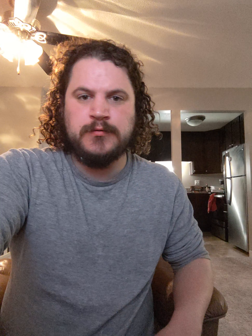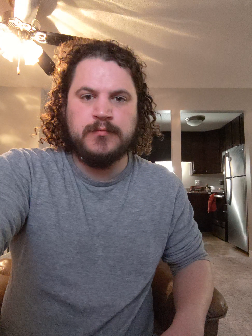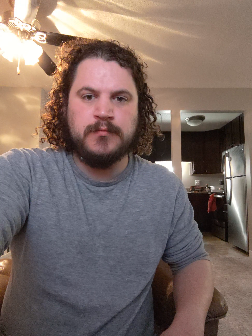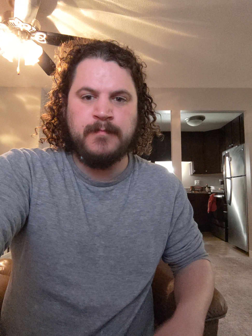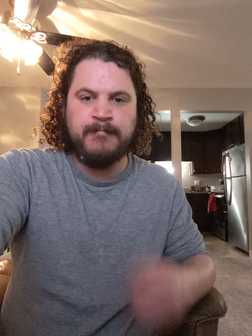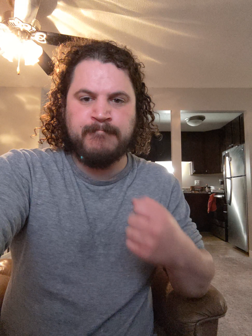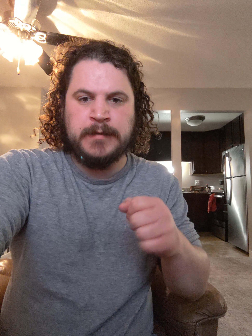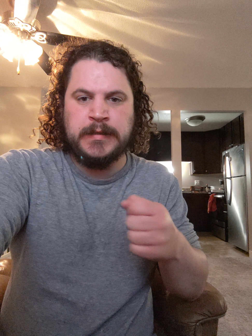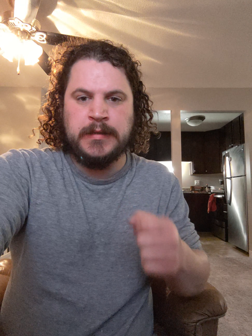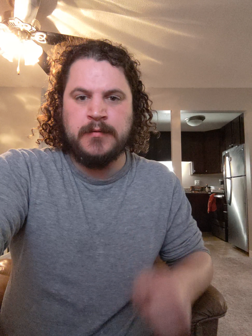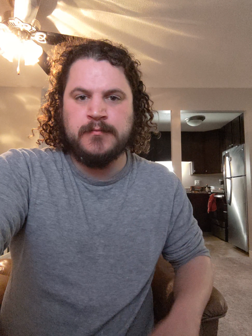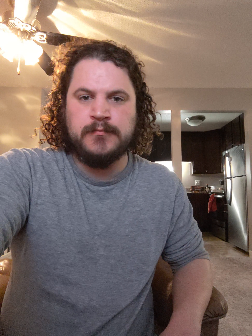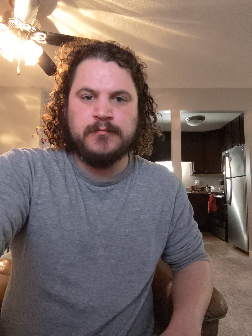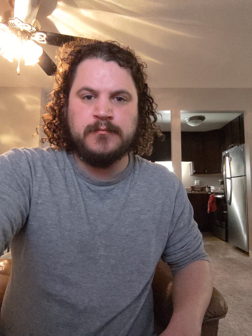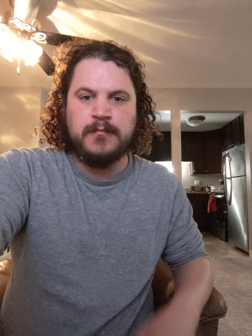make